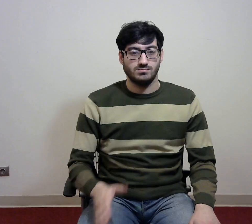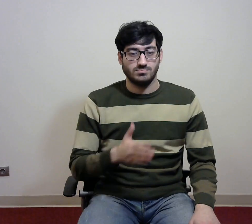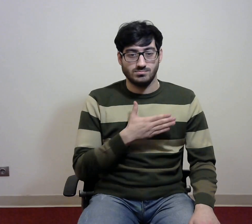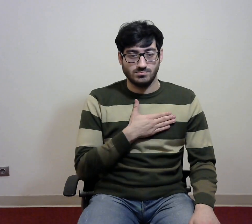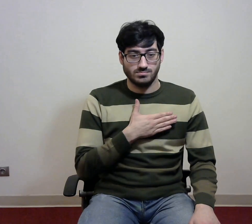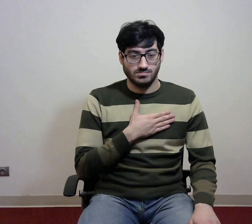mən